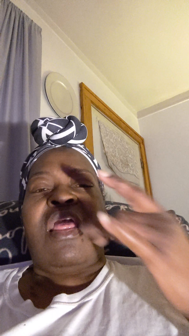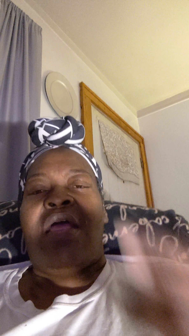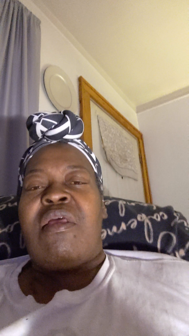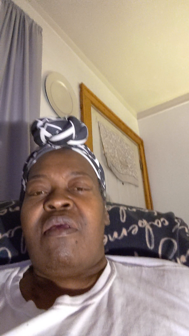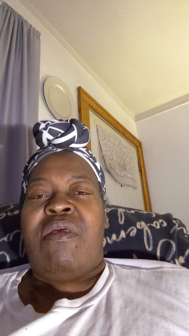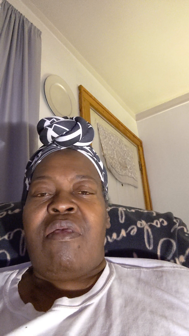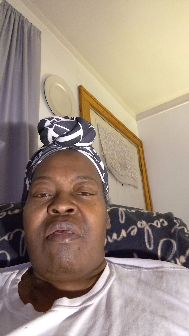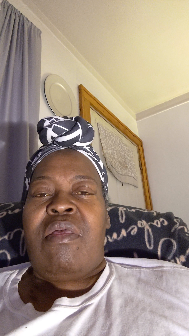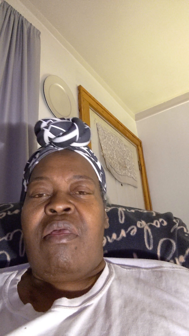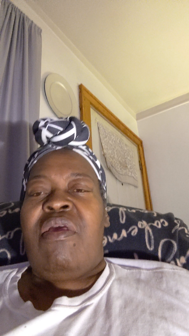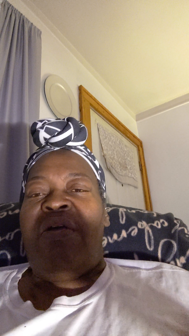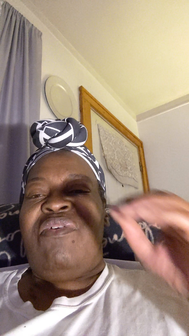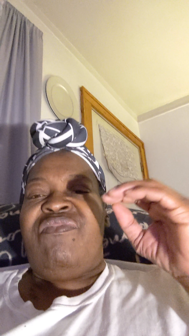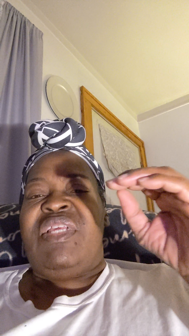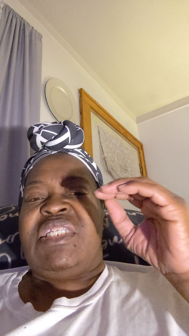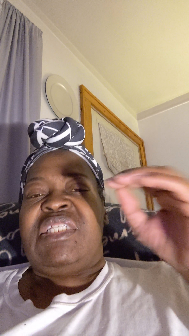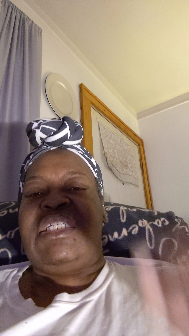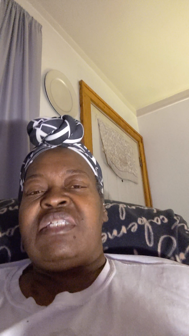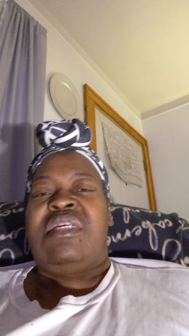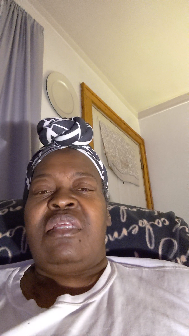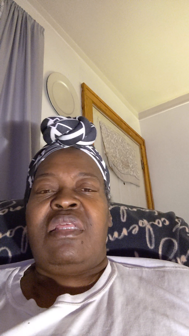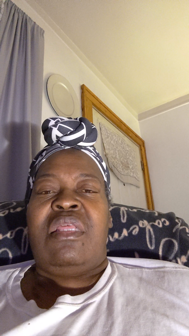fix